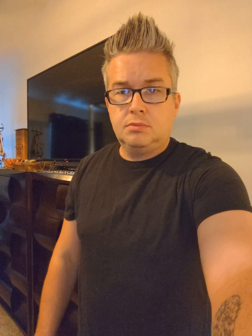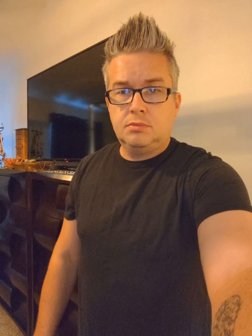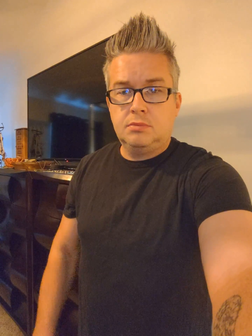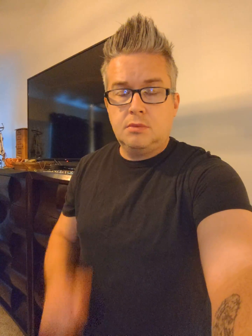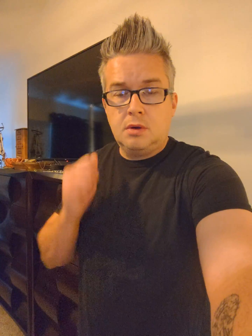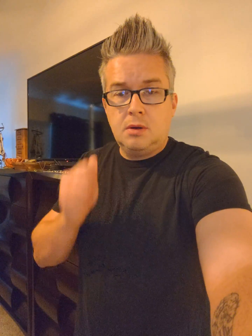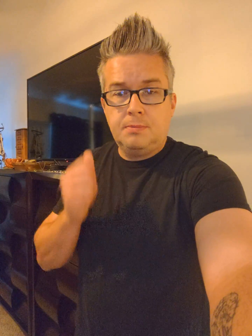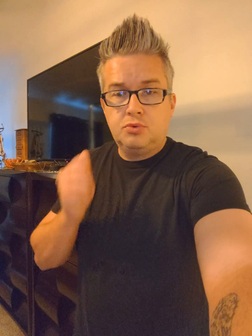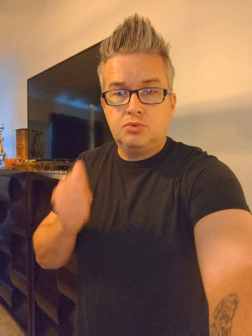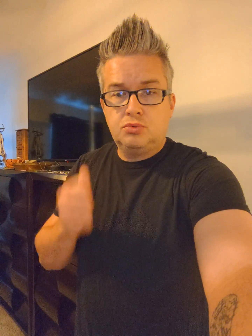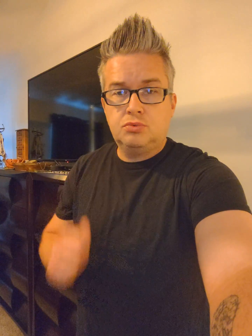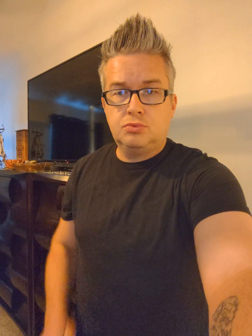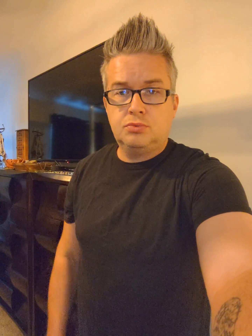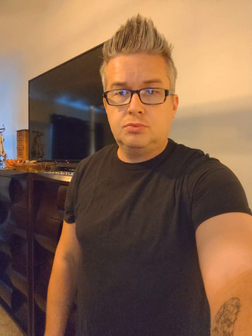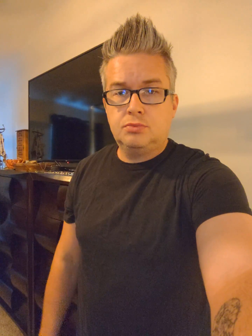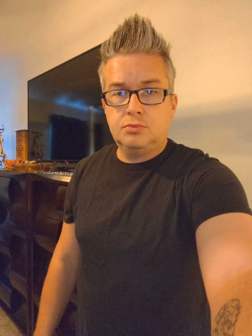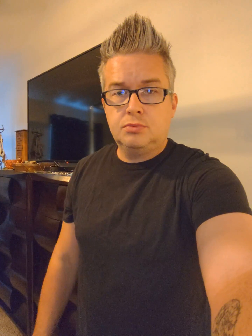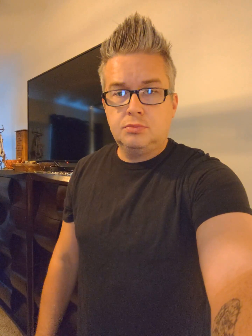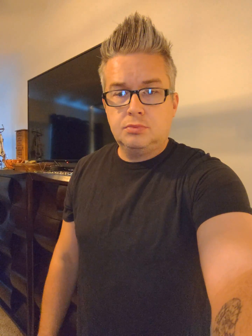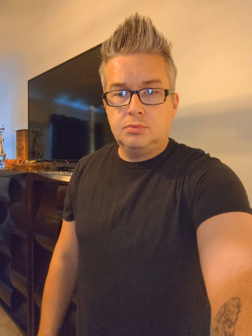hammer